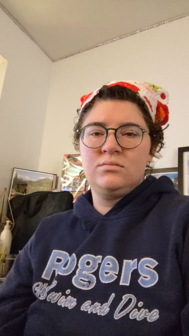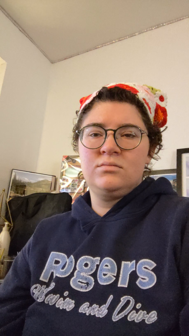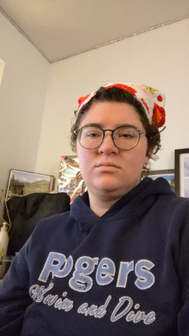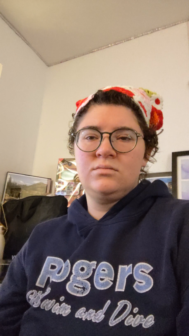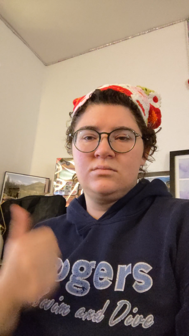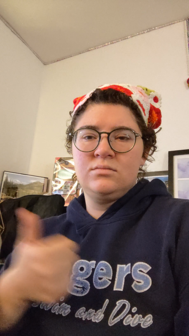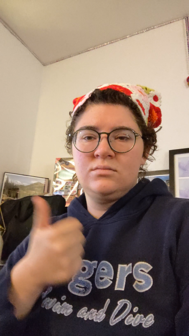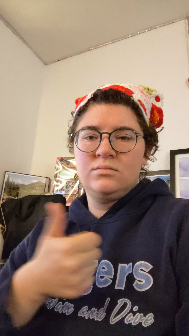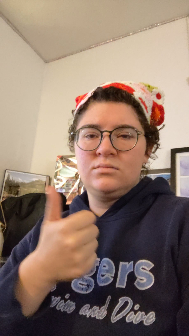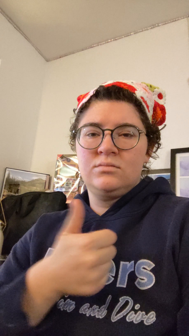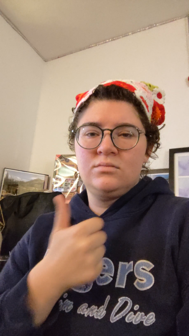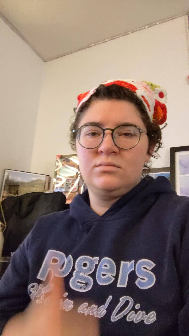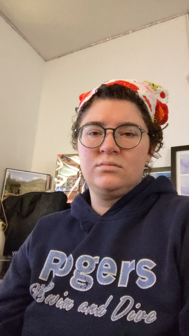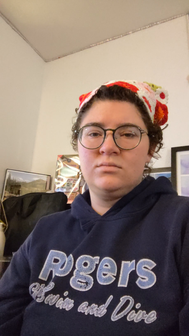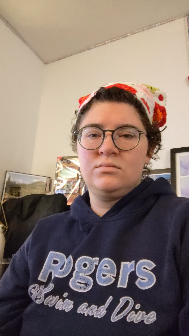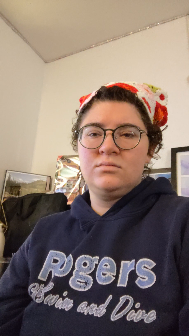chase